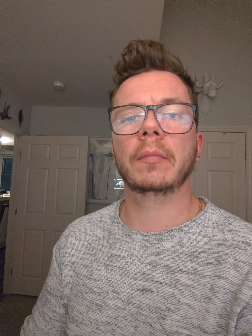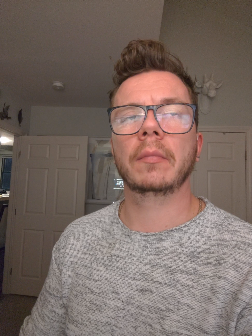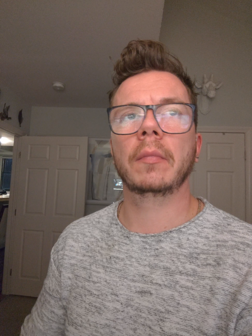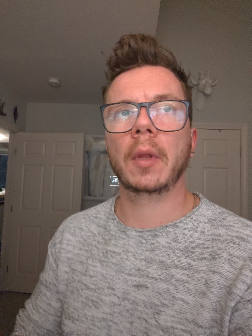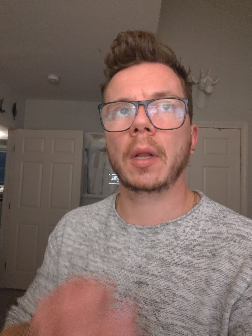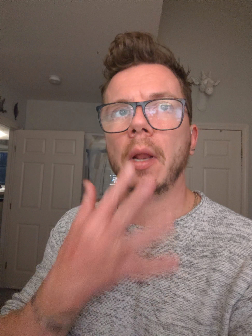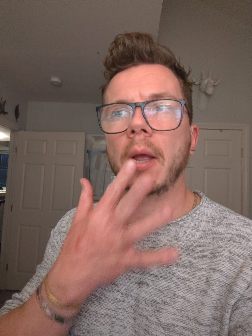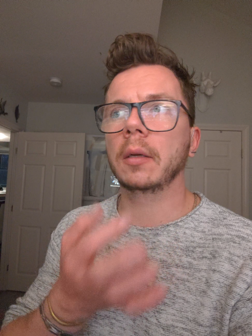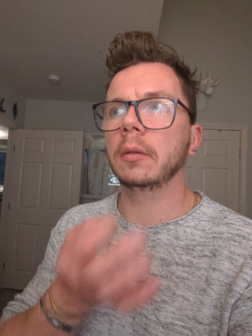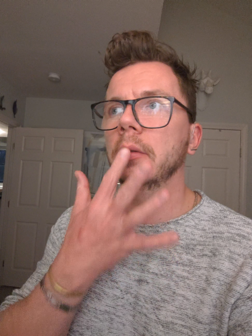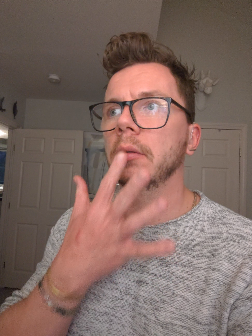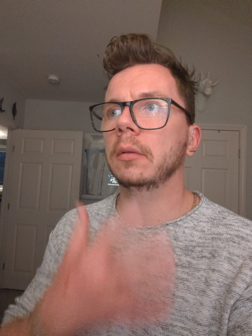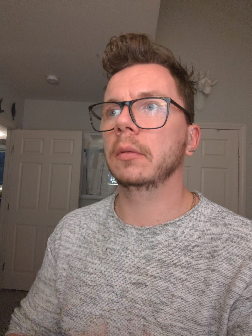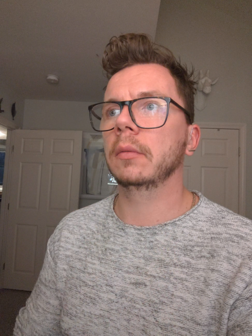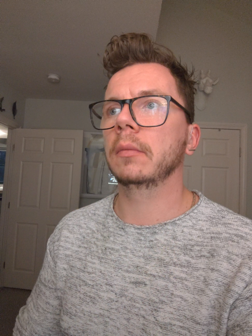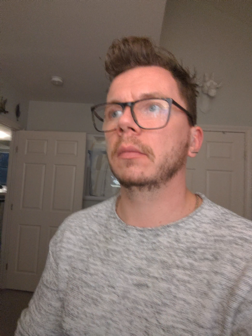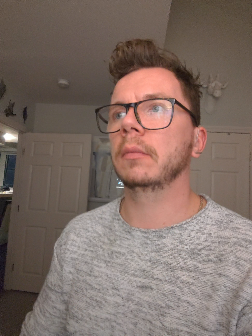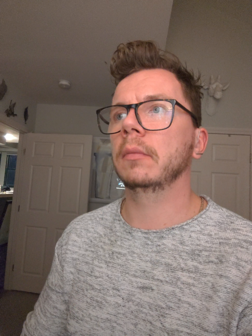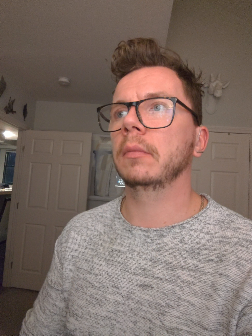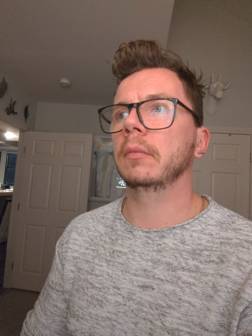snack